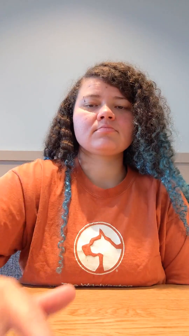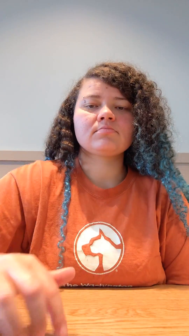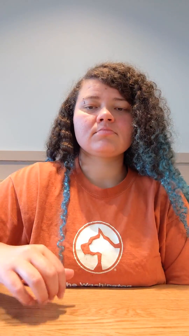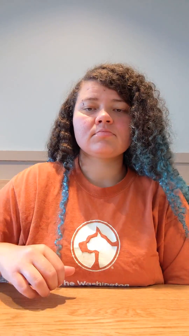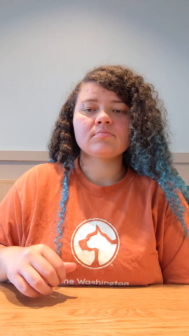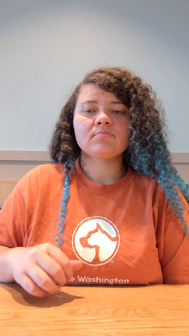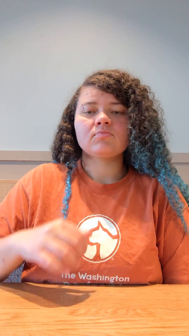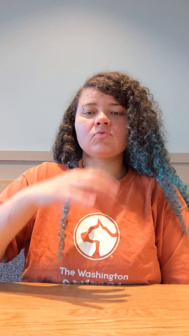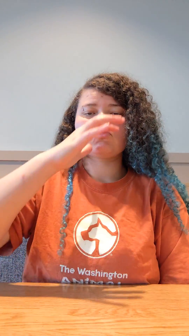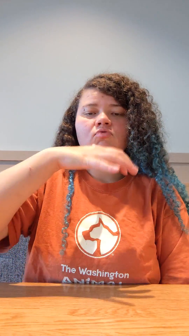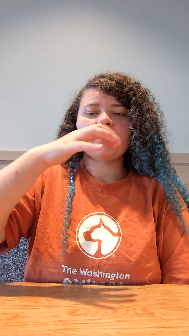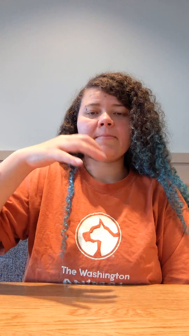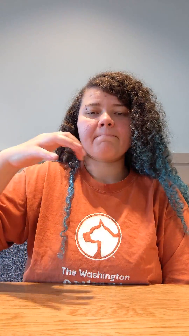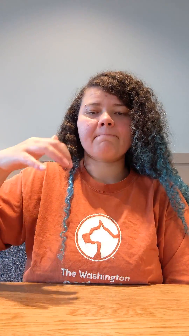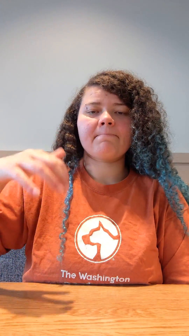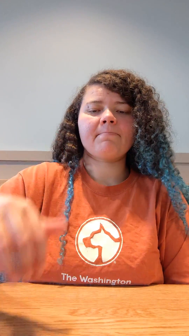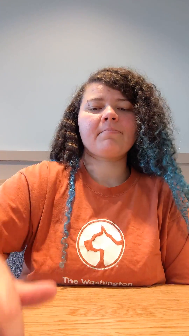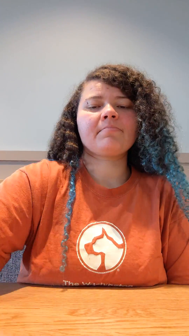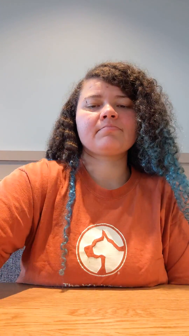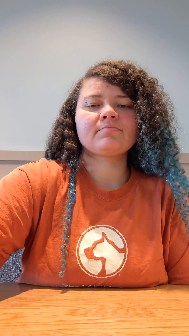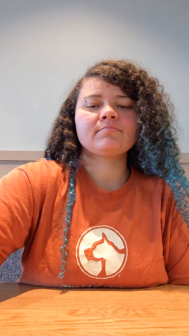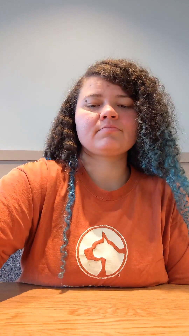grapes